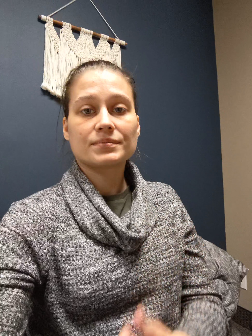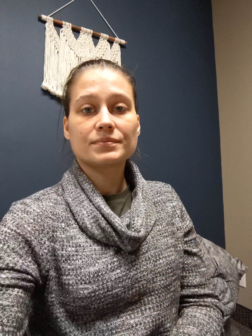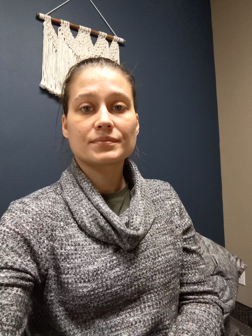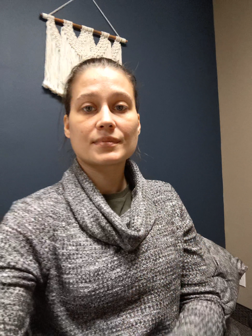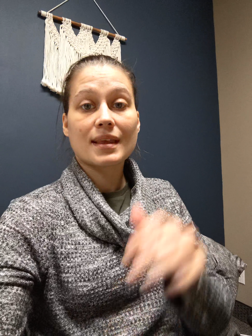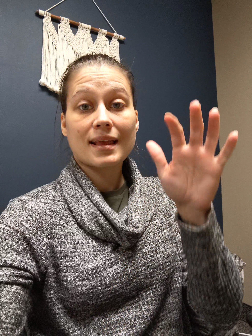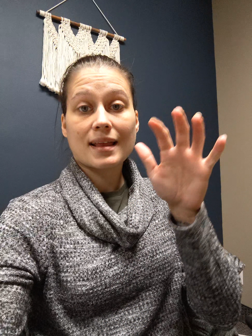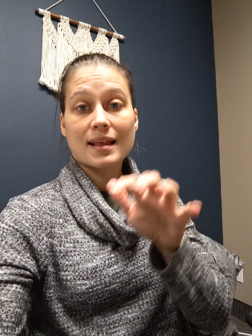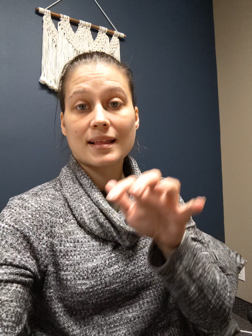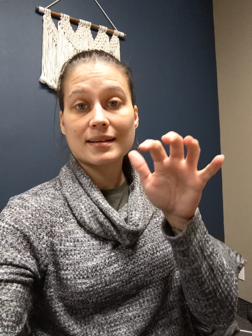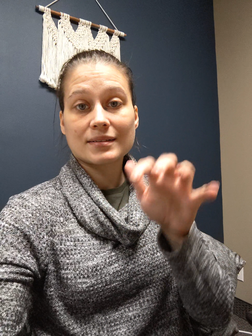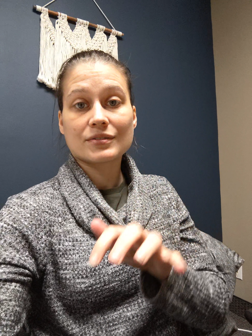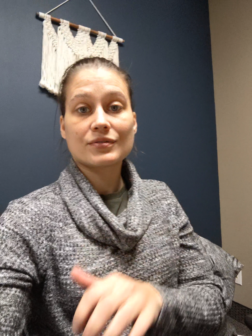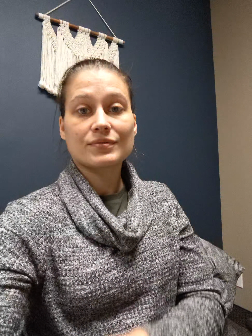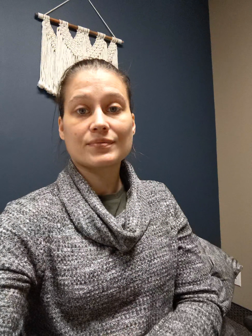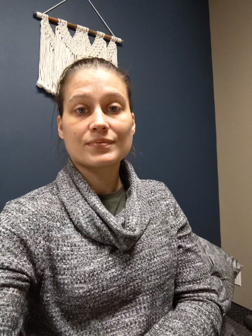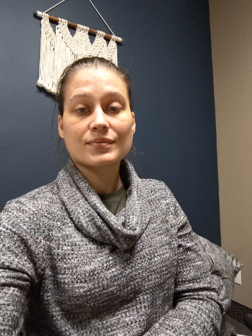alligator